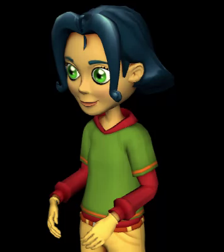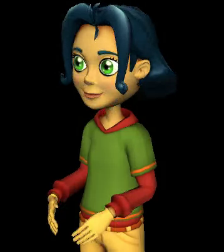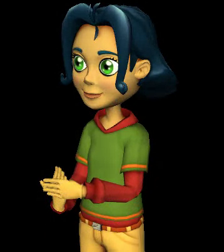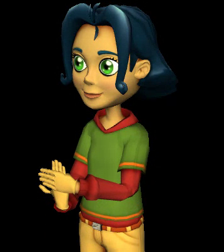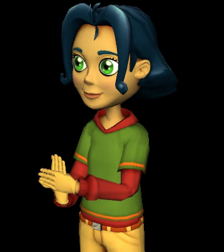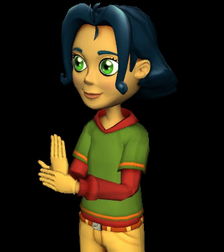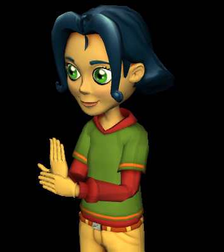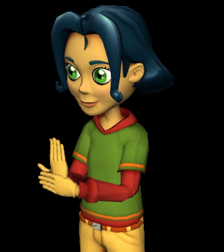صباح